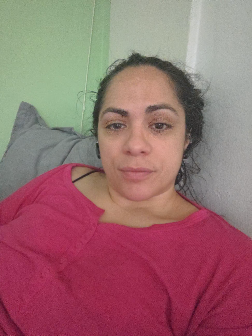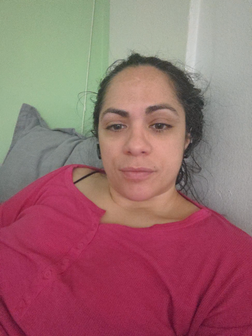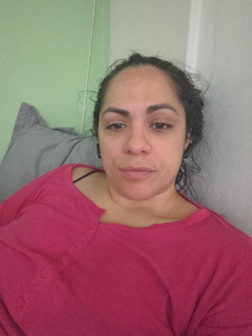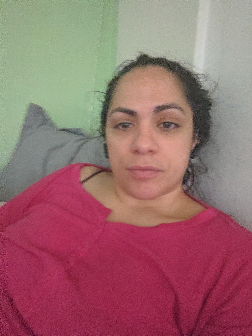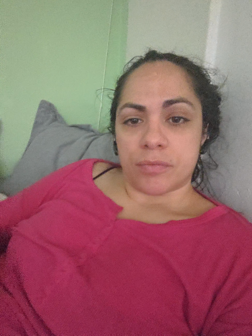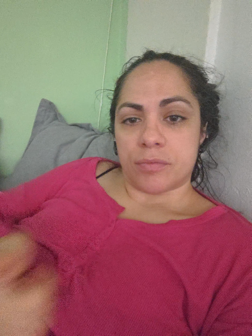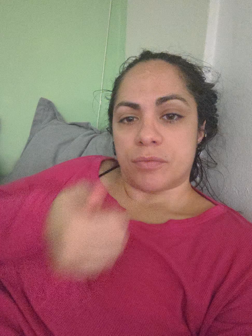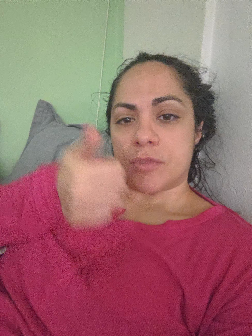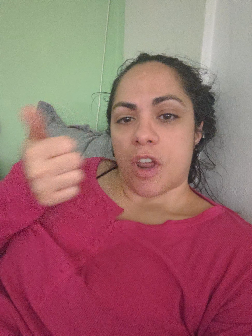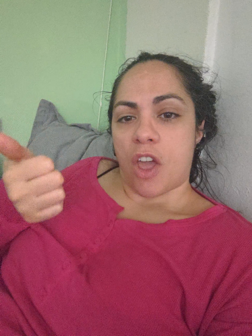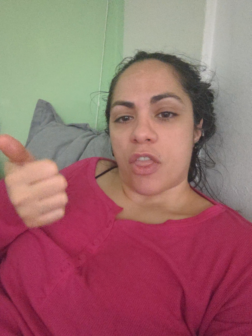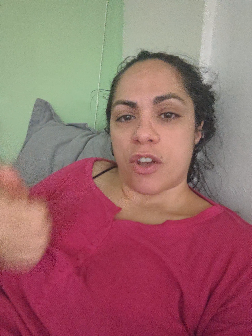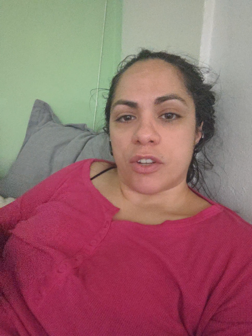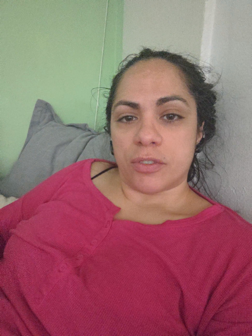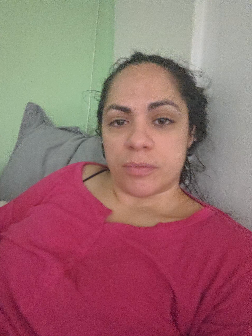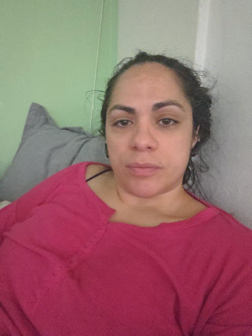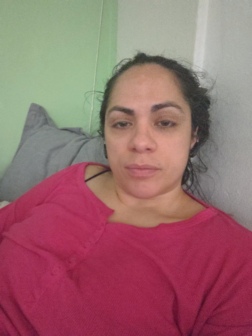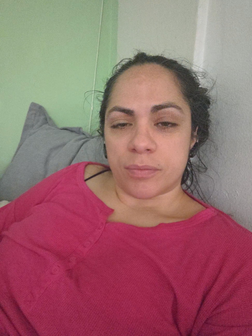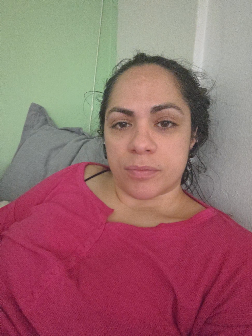another